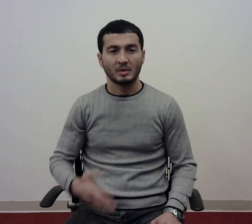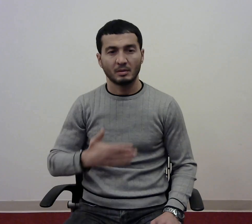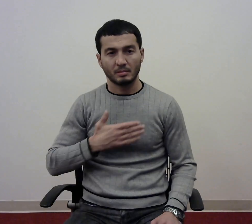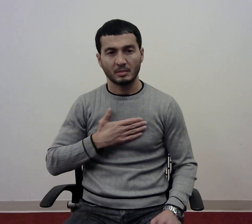mən